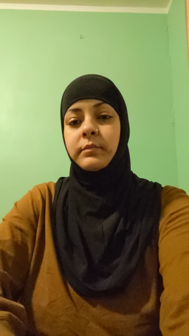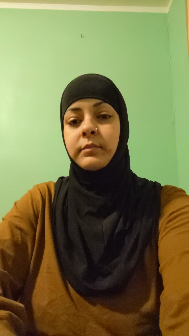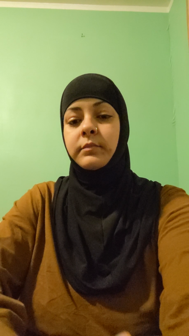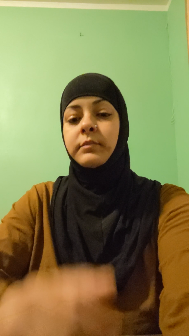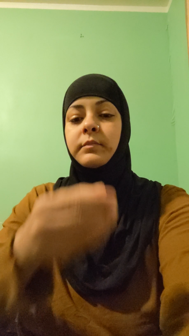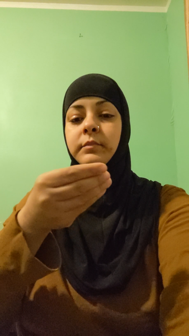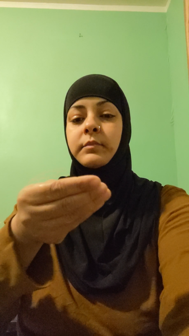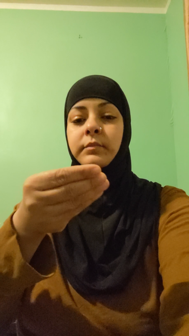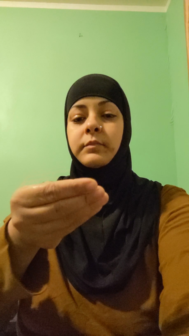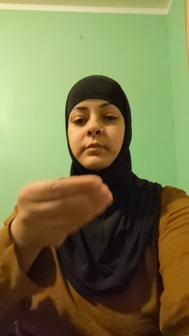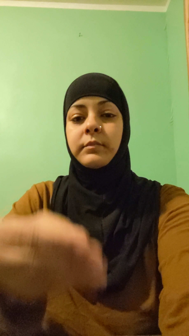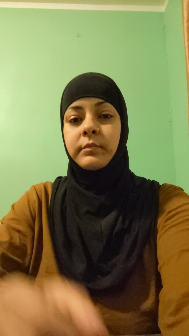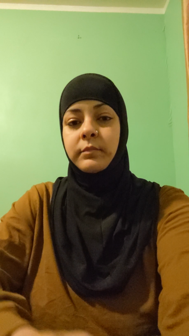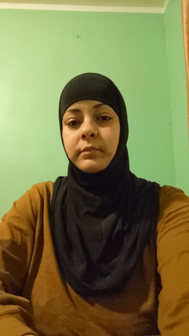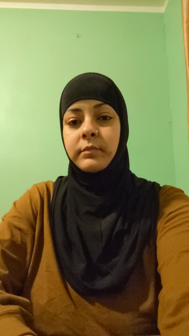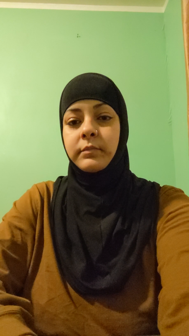feed